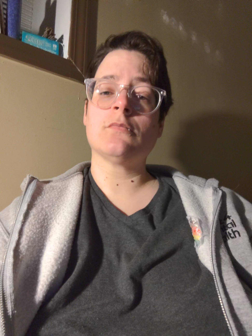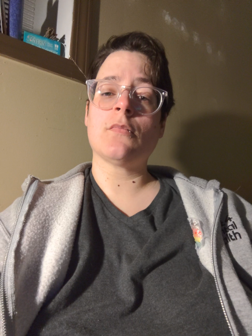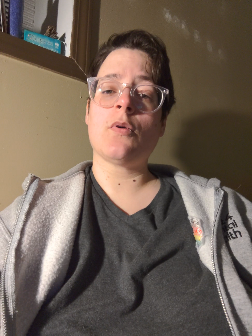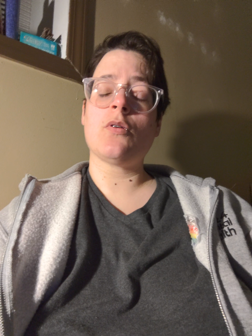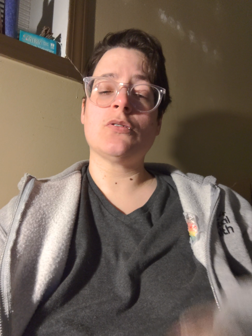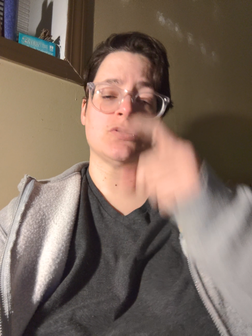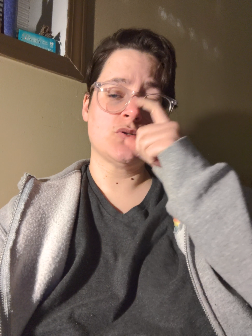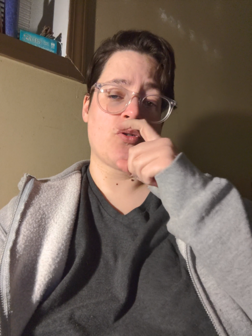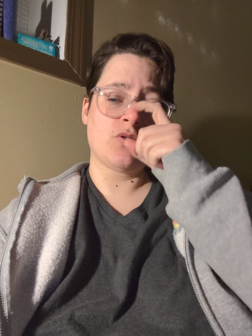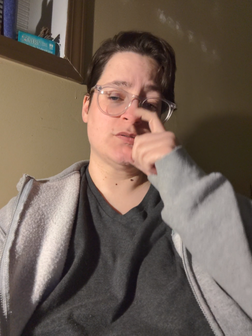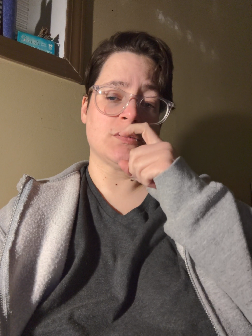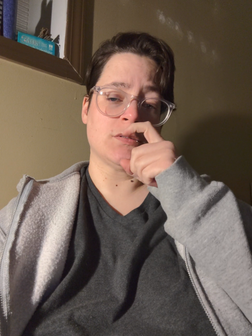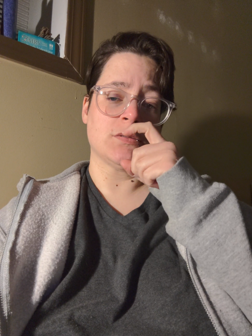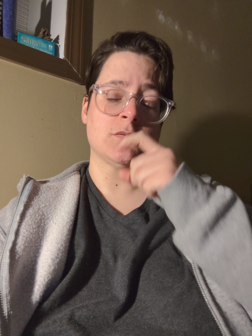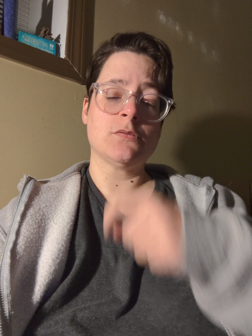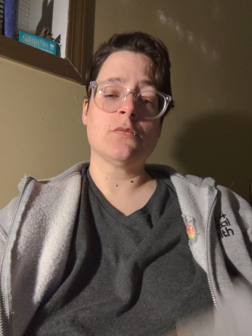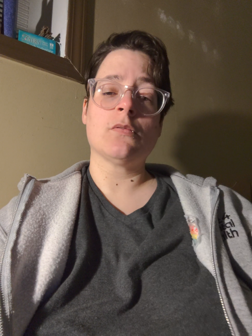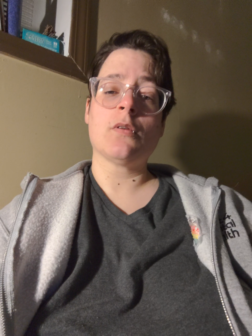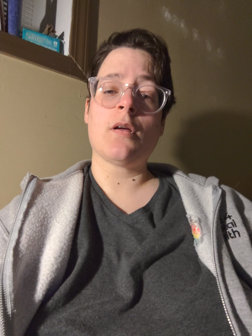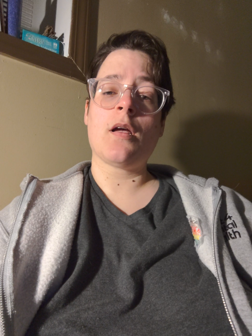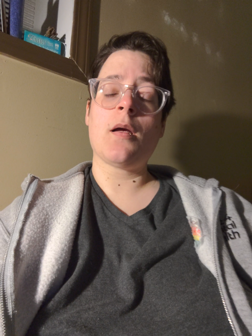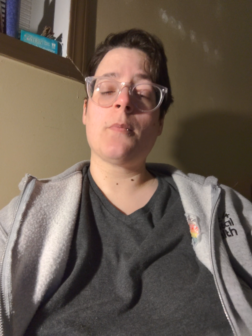doll